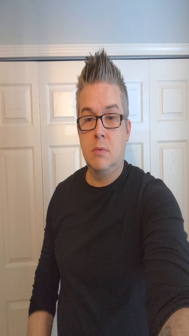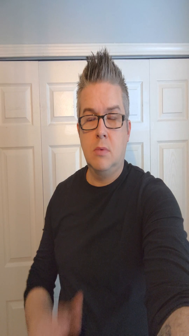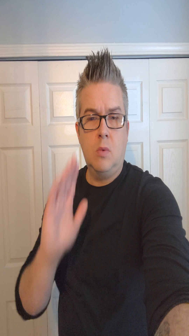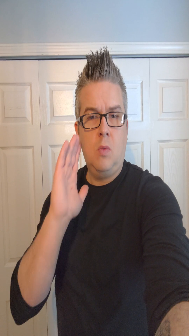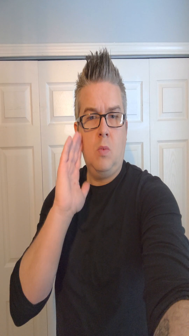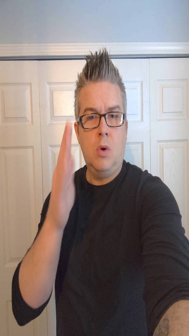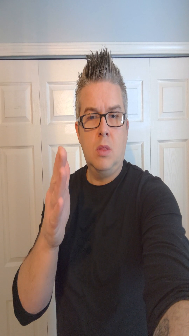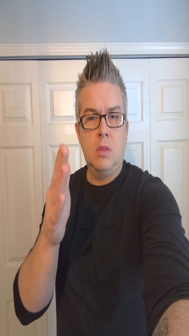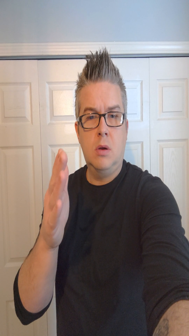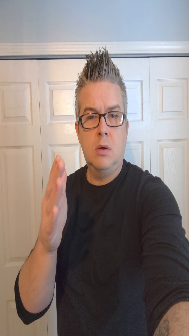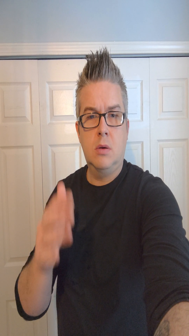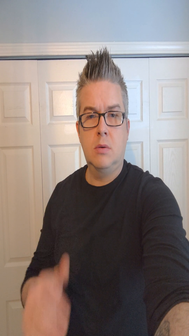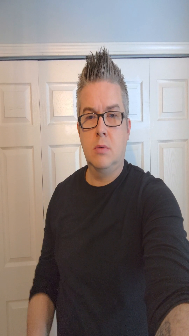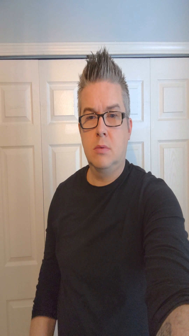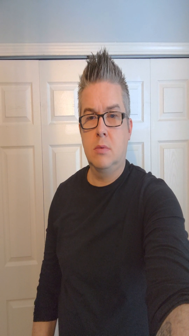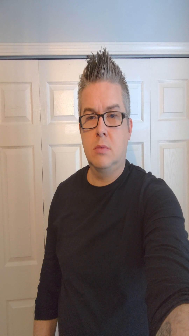will